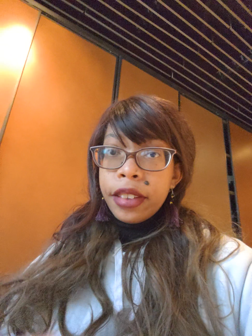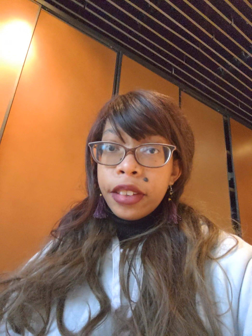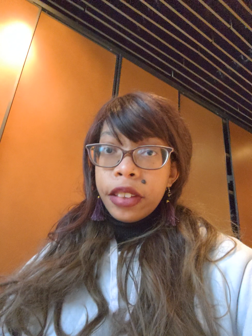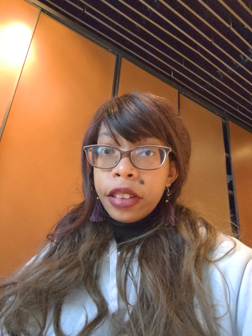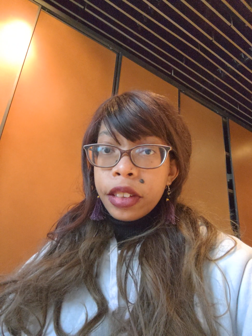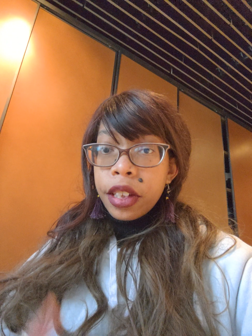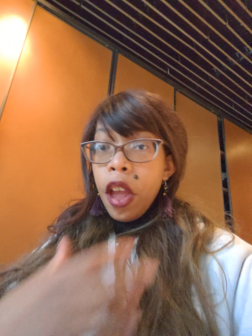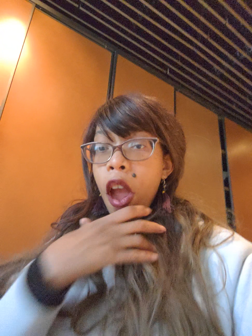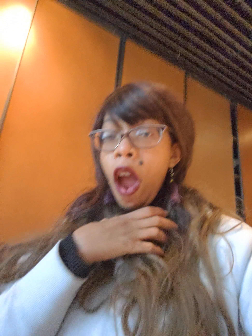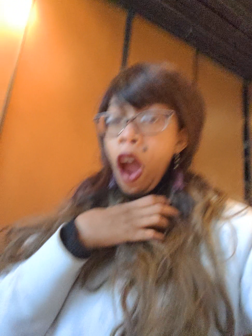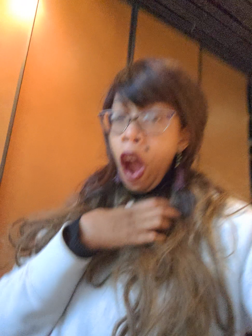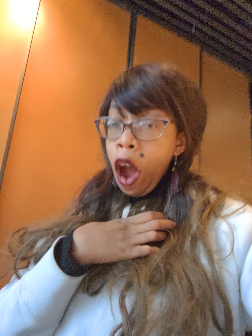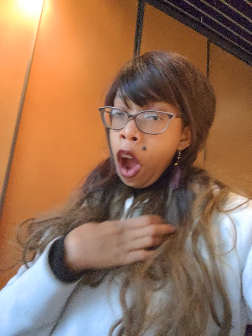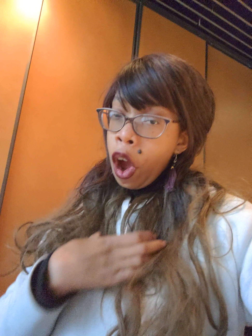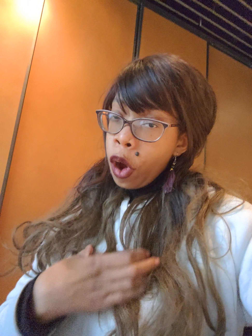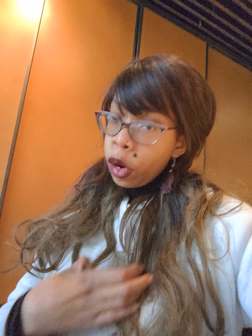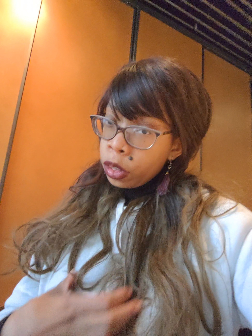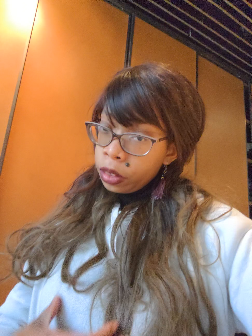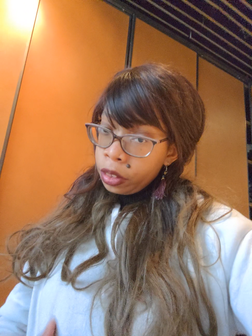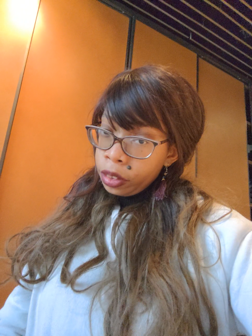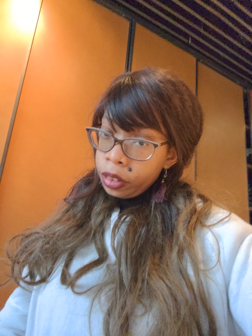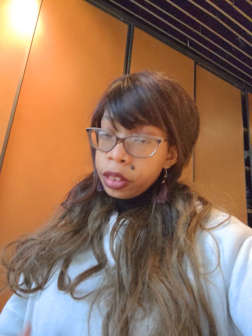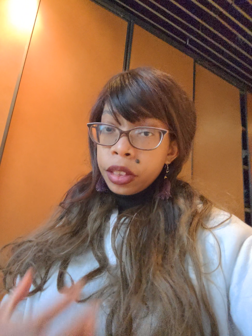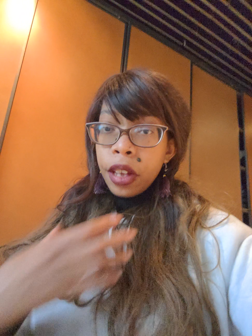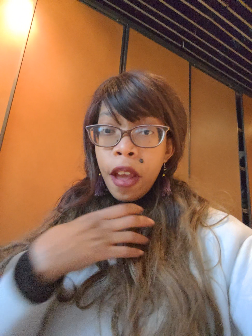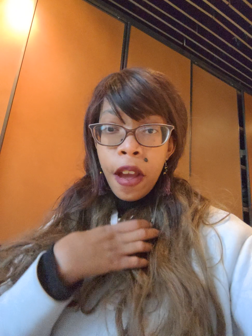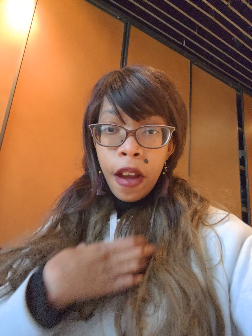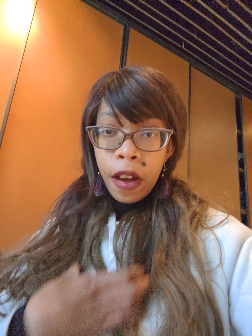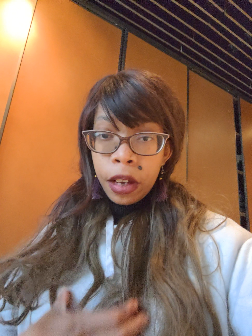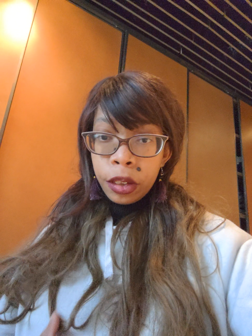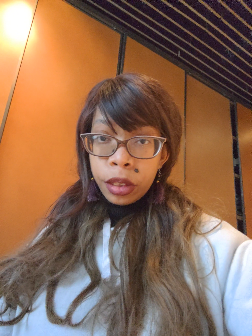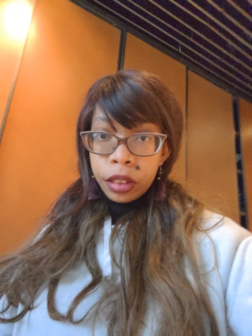hungry